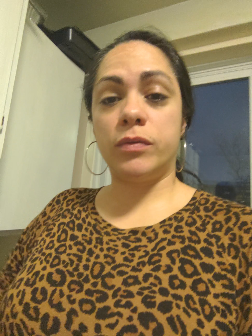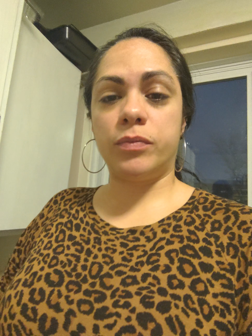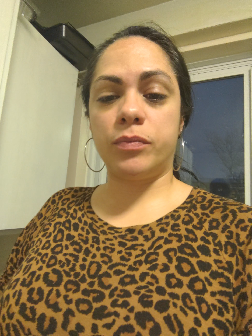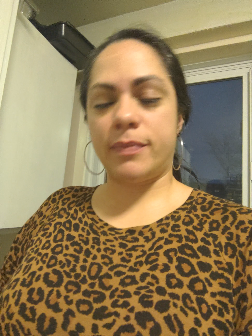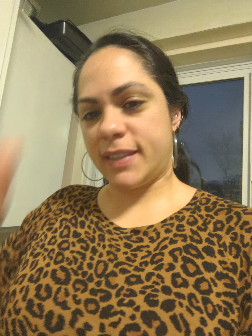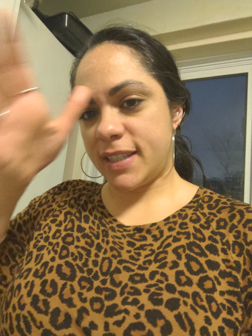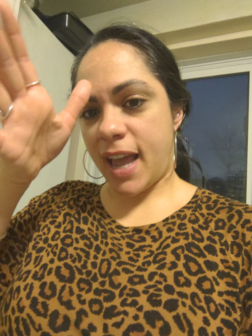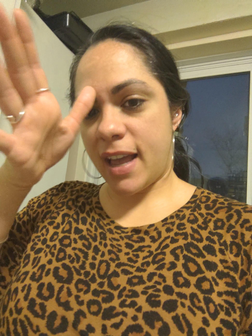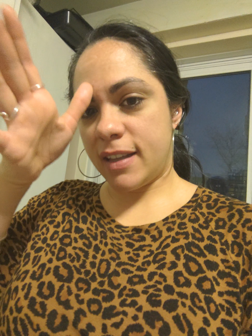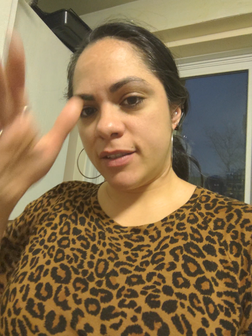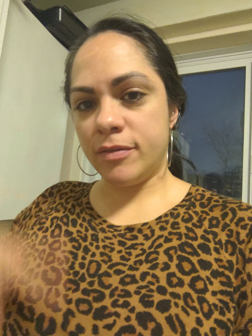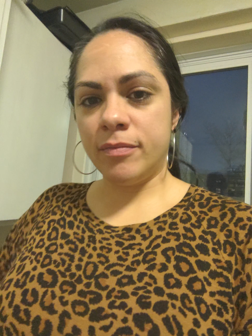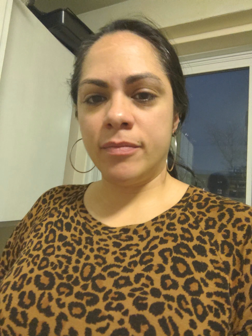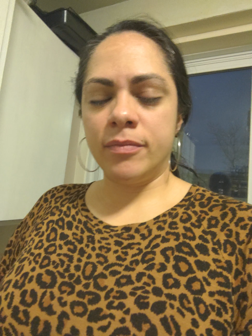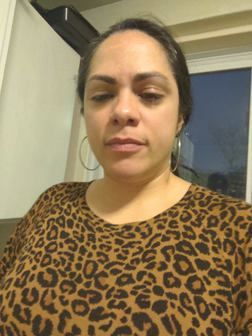dad